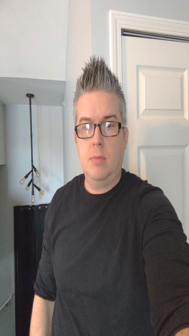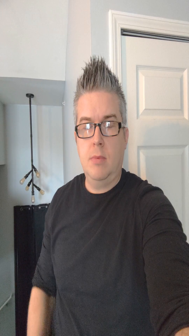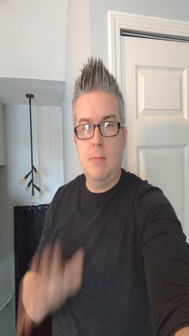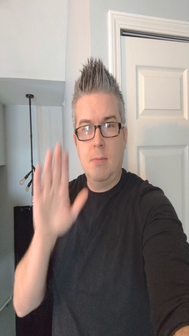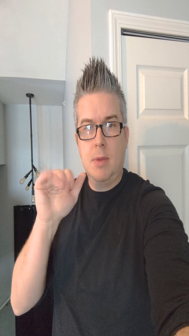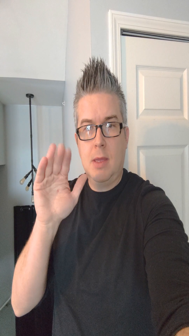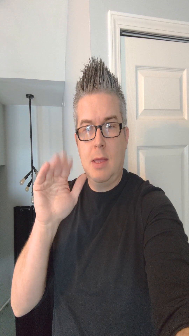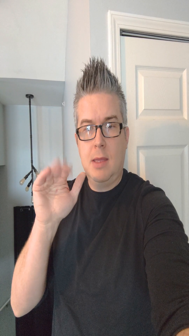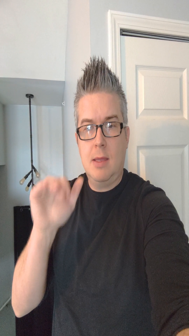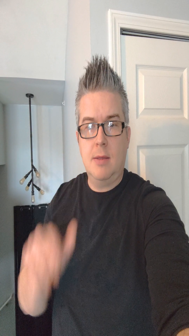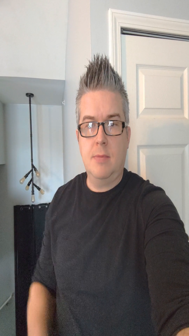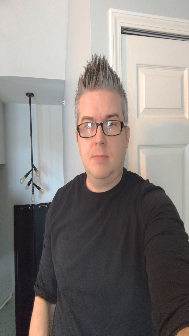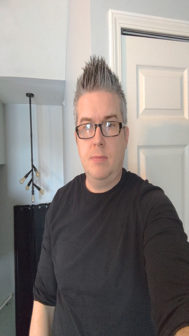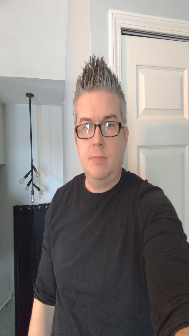bye